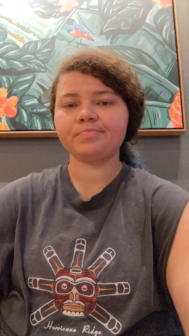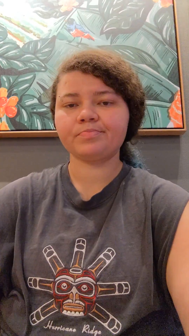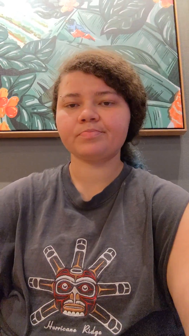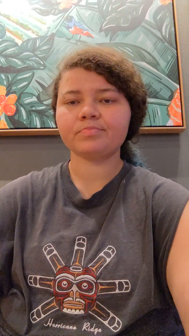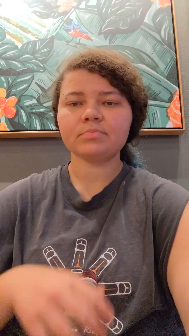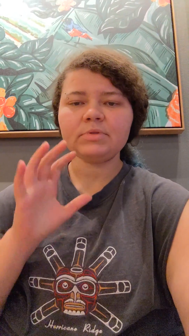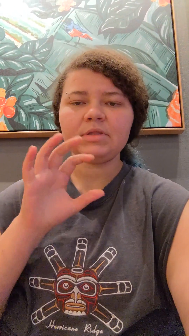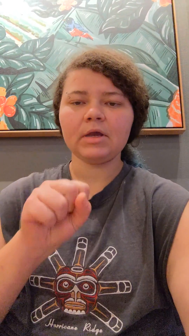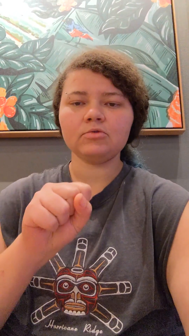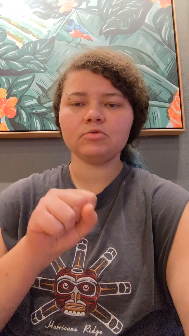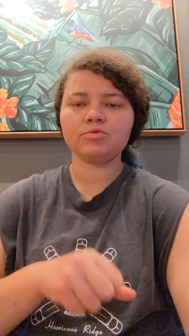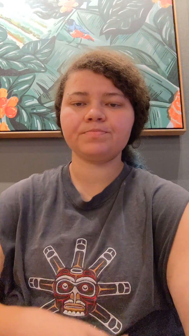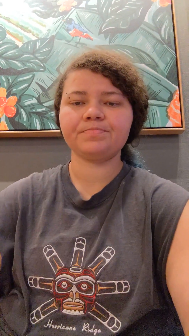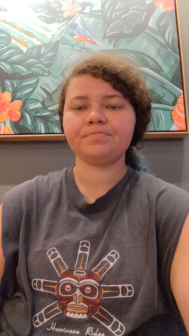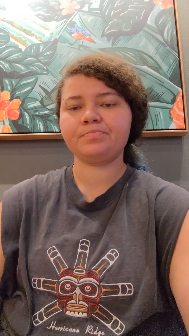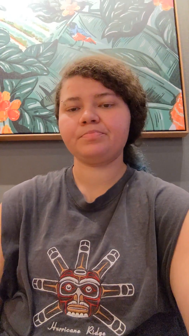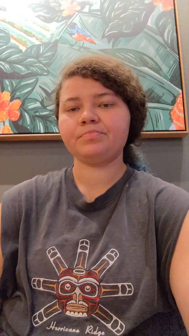catch